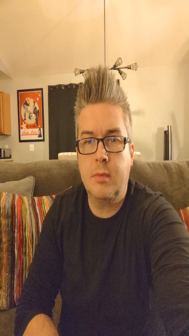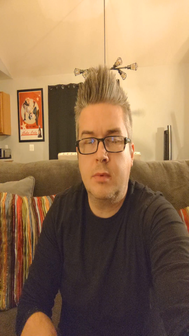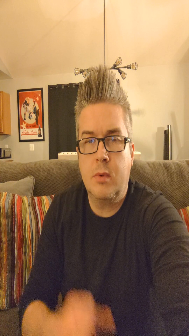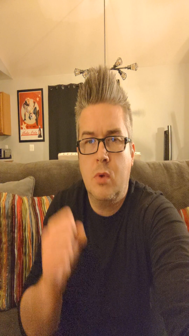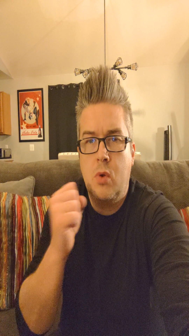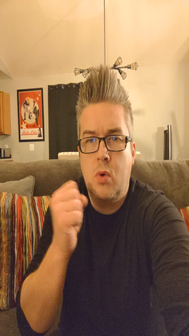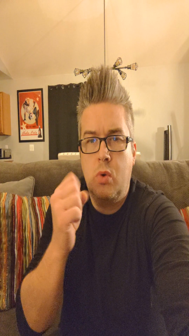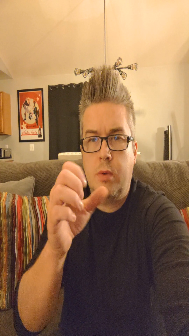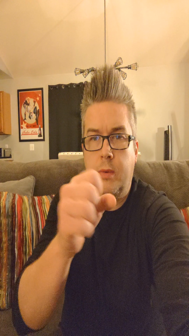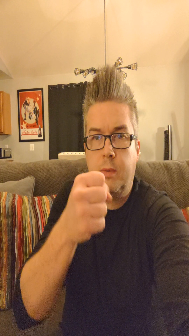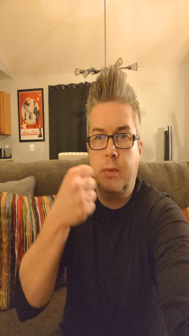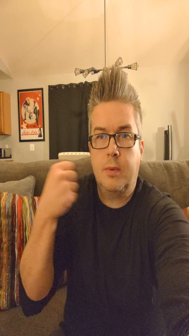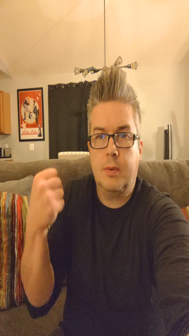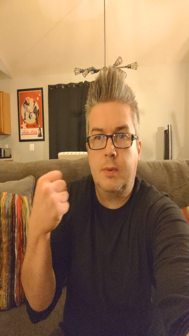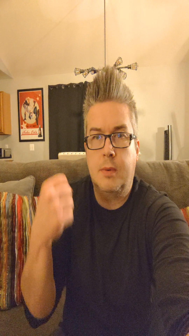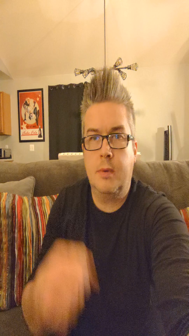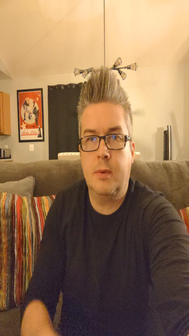refrigerator